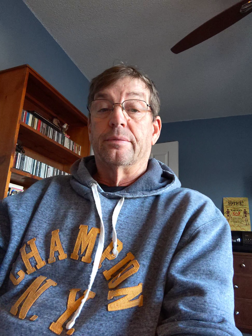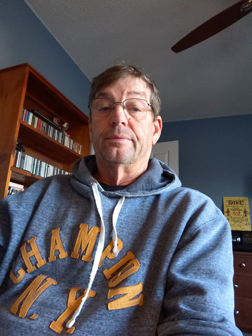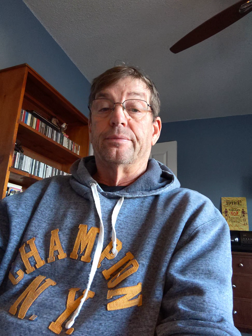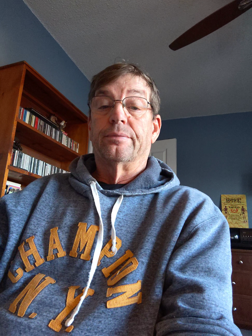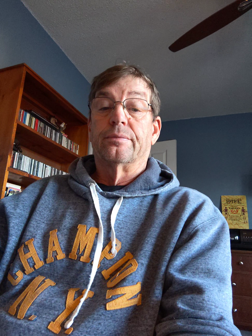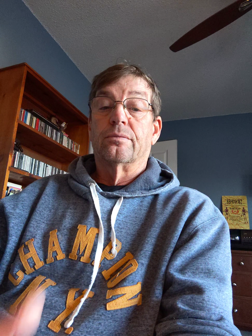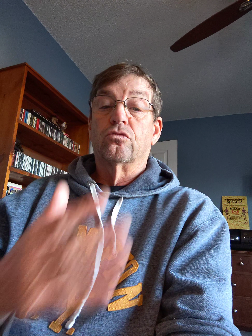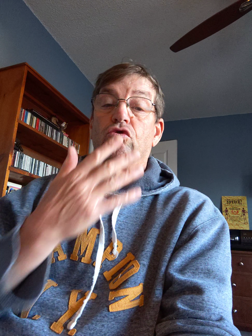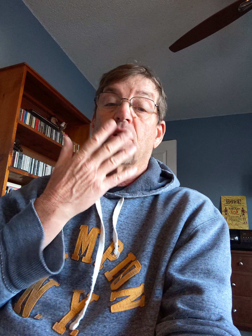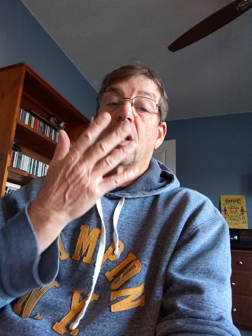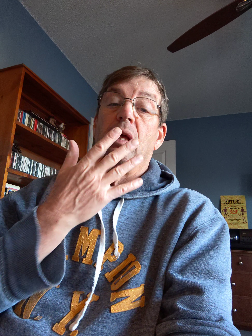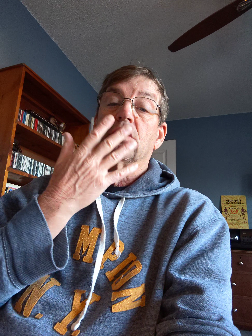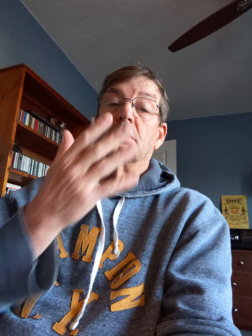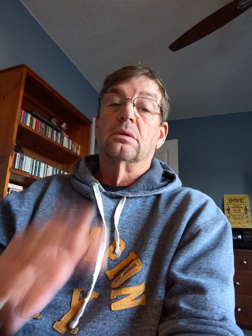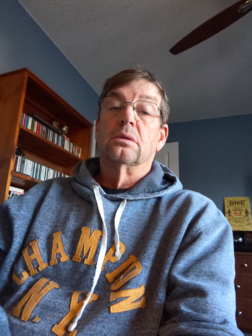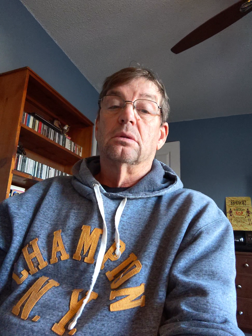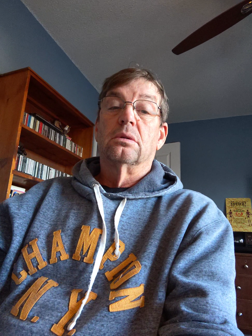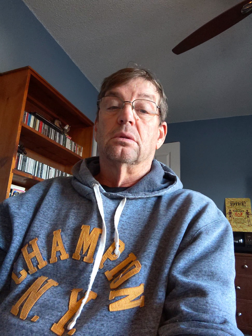grass